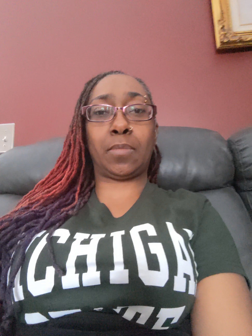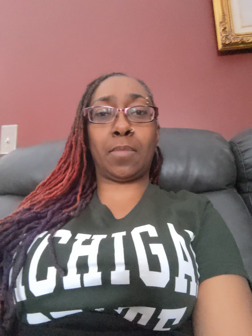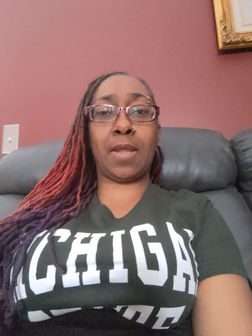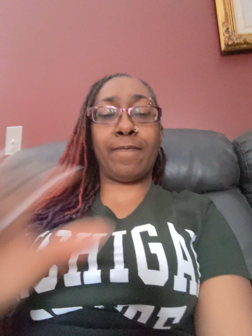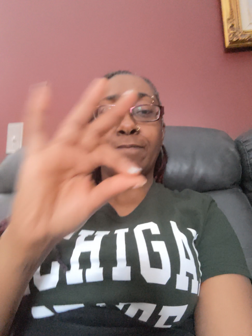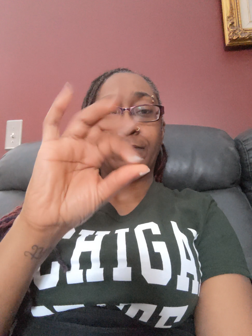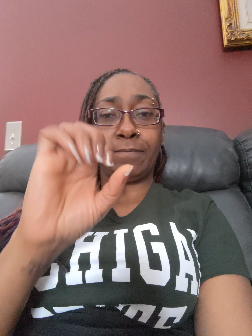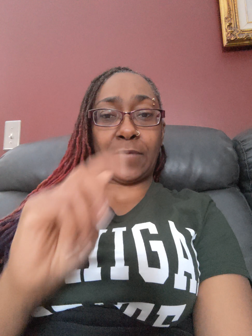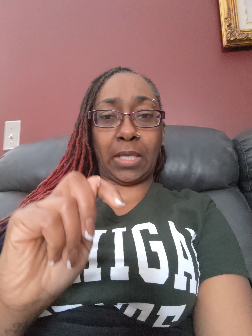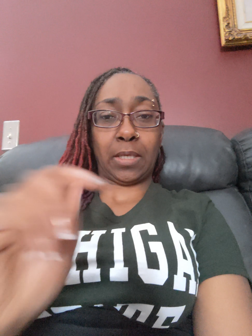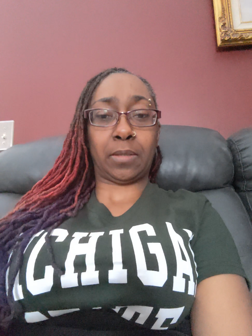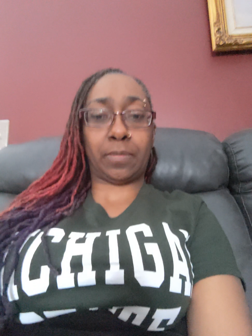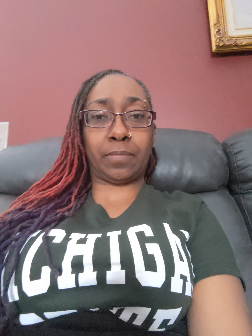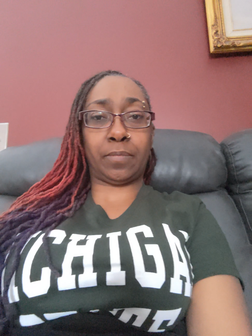feet